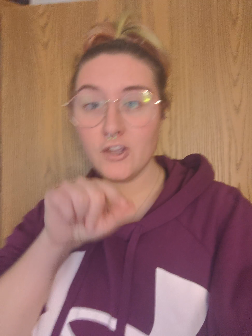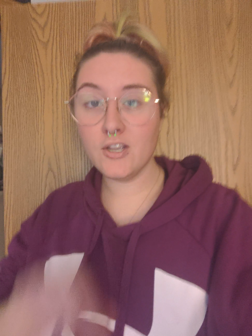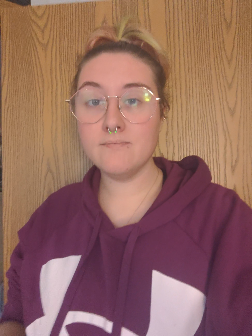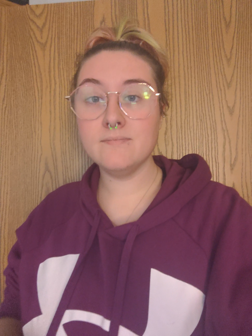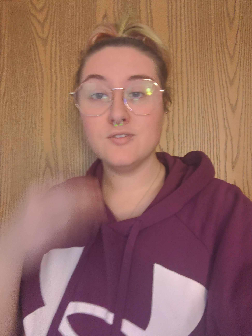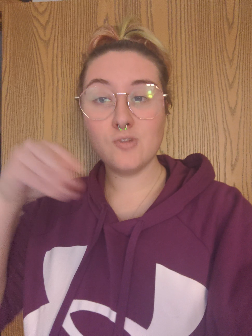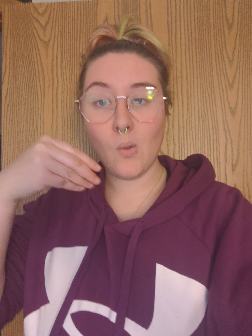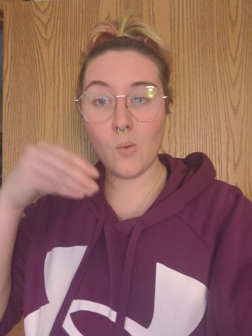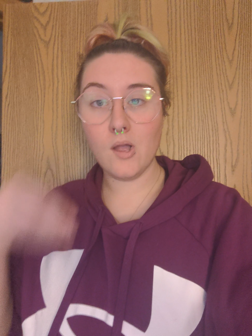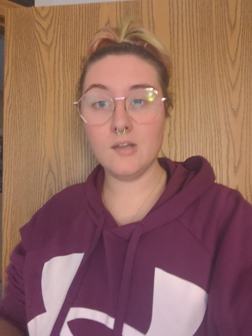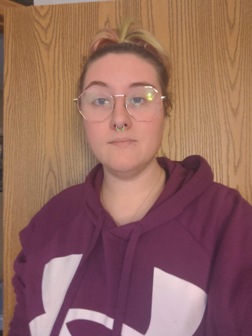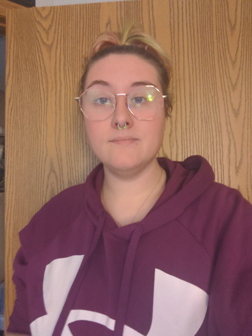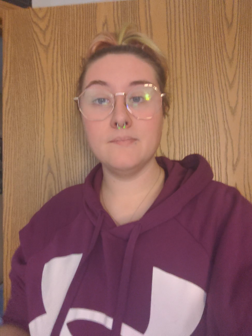store